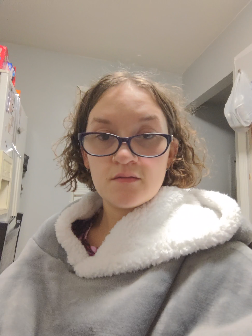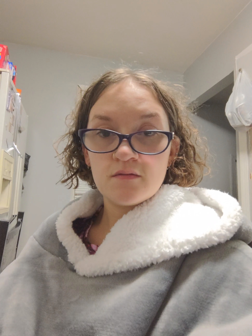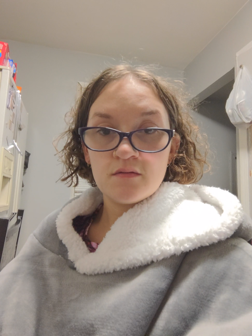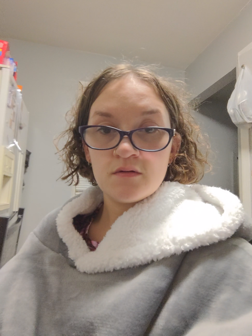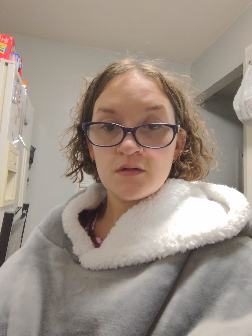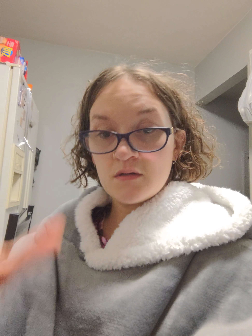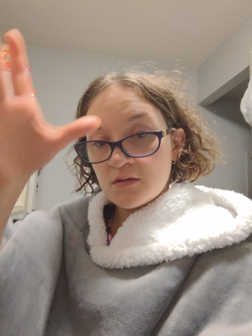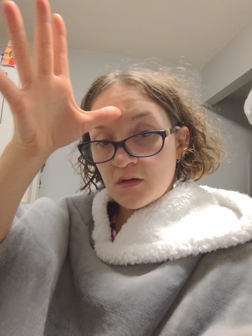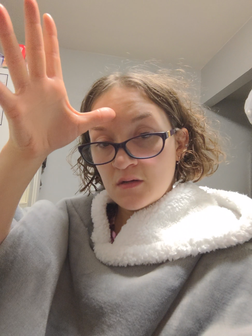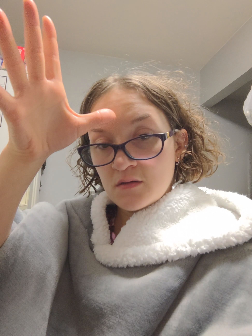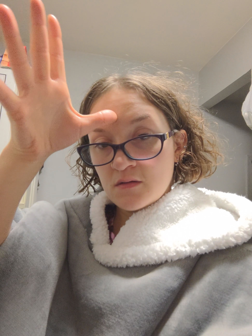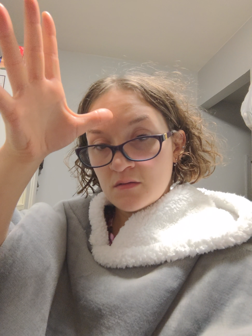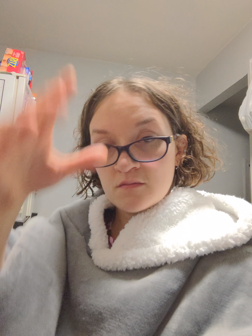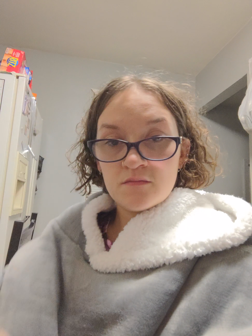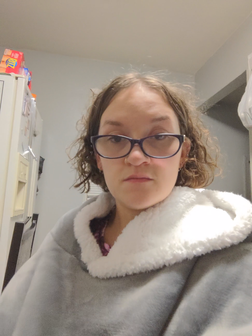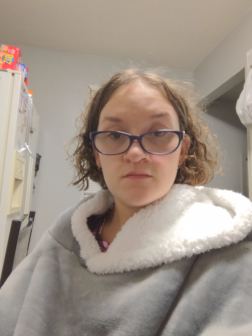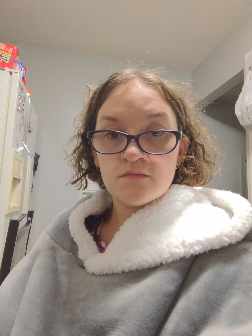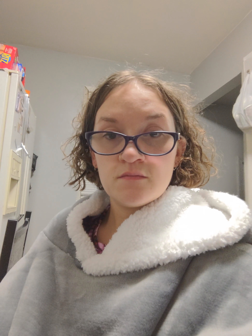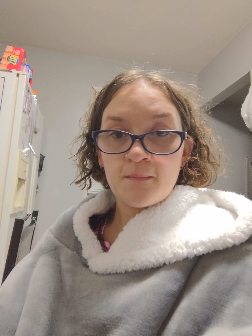dad